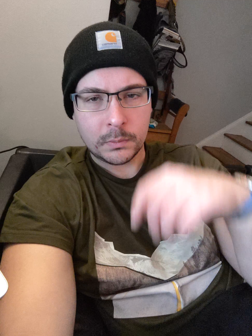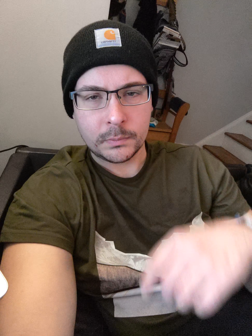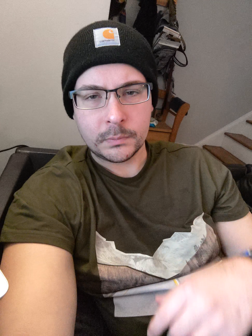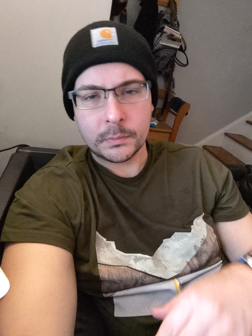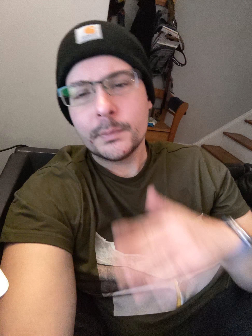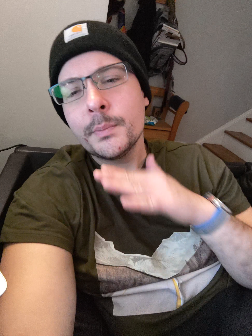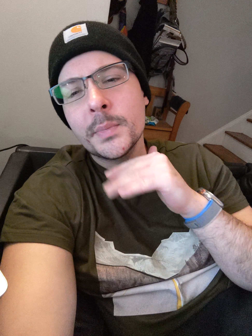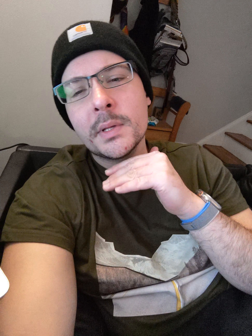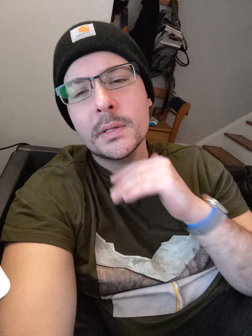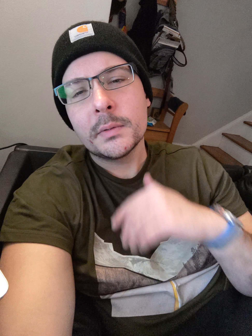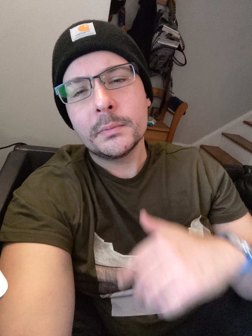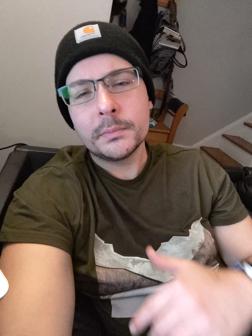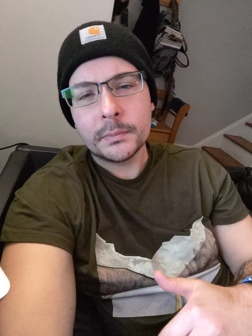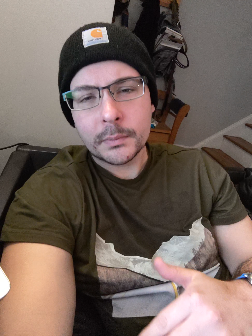pig